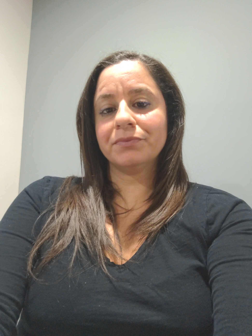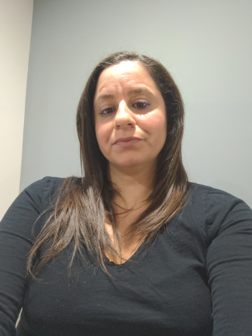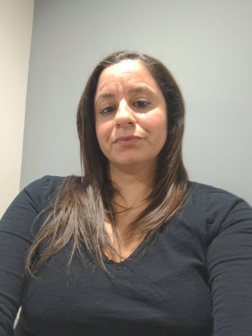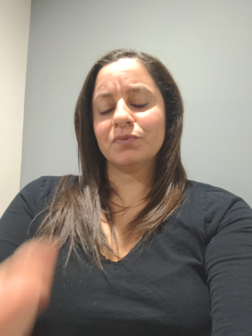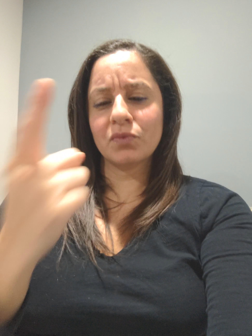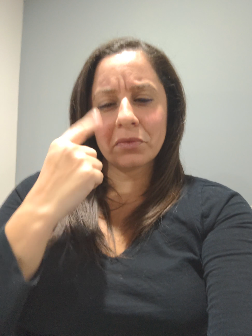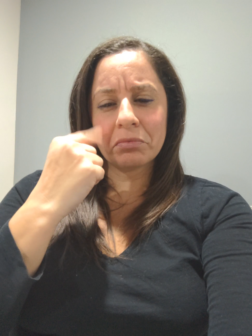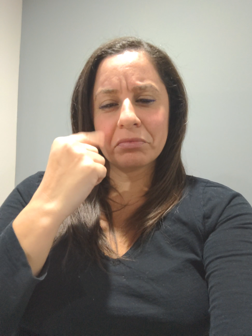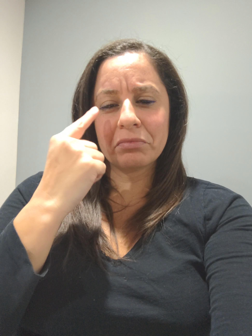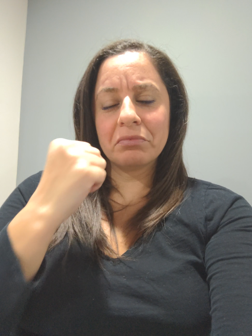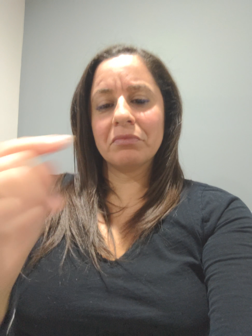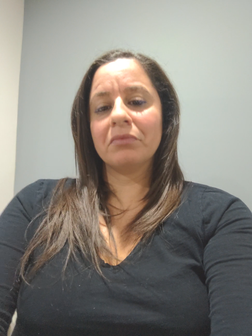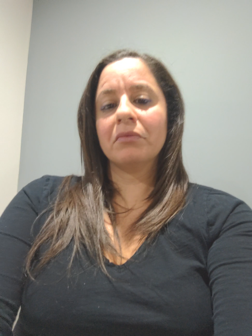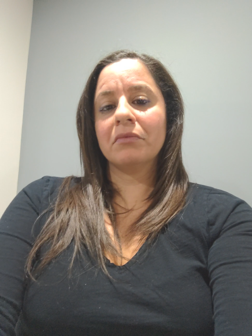cry